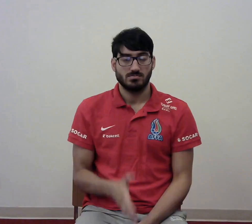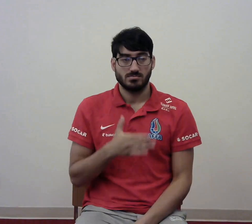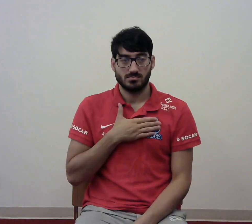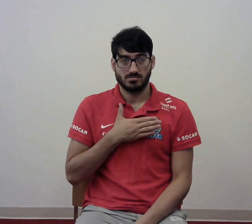mən